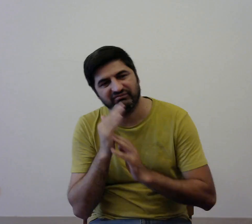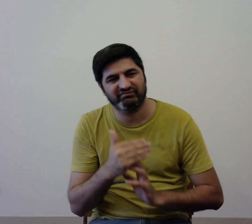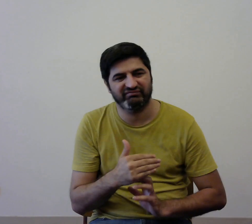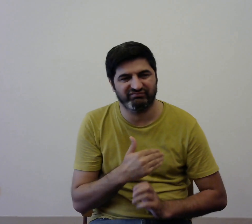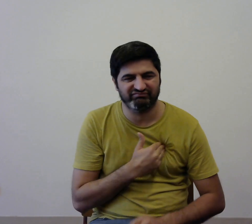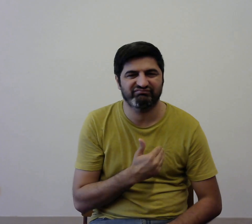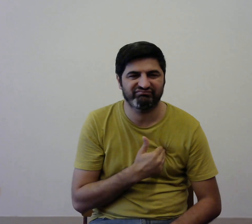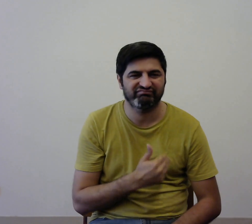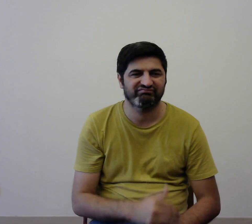istəyirəm